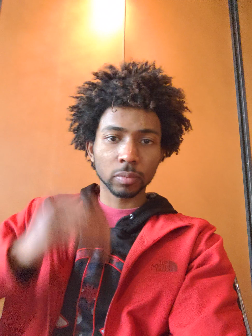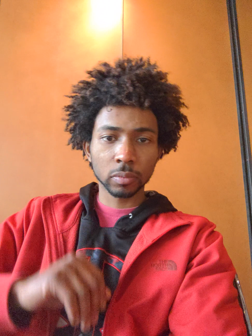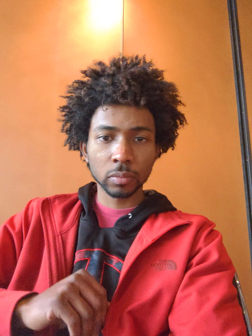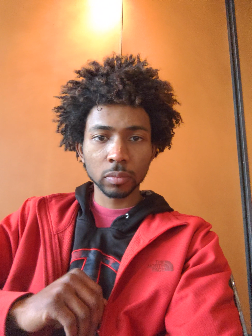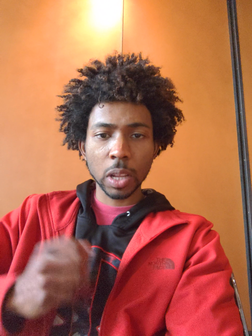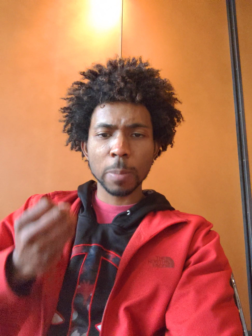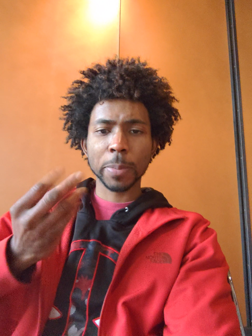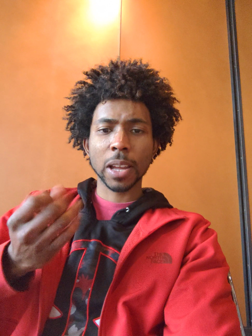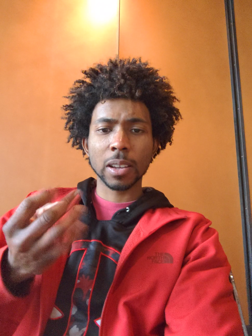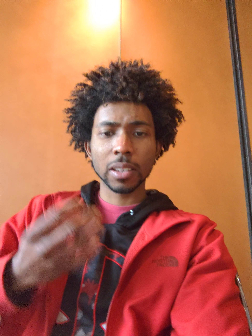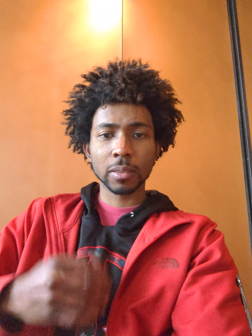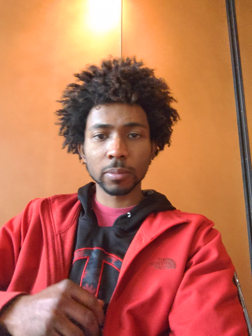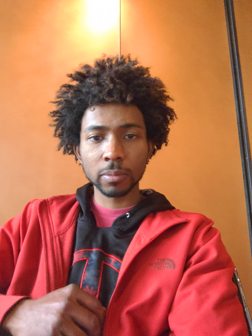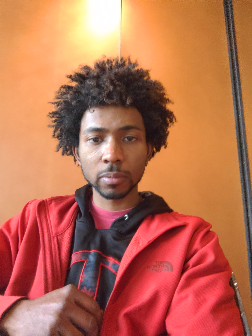many